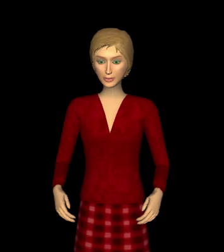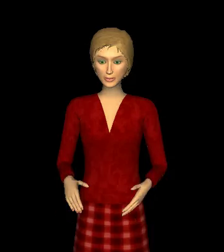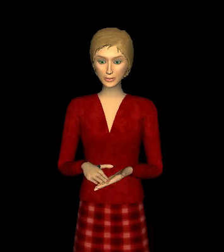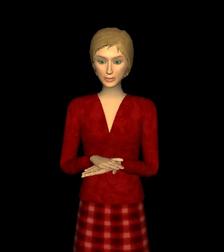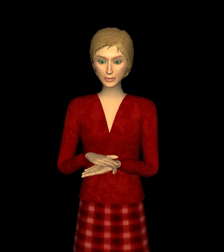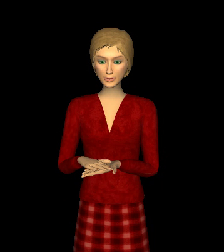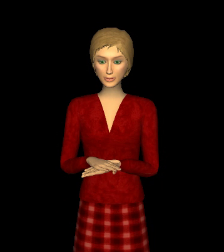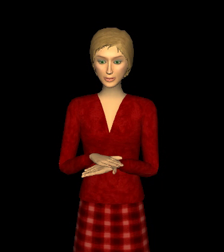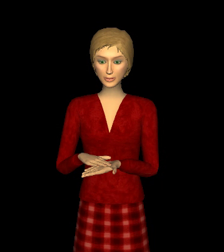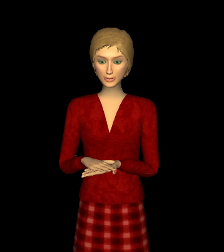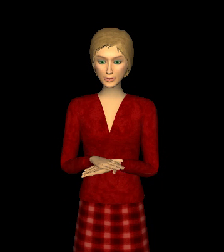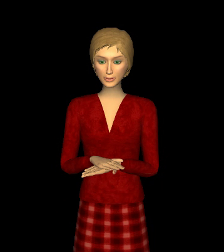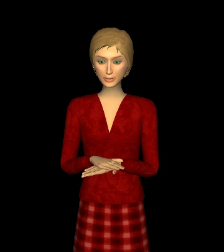يغفر